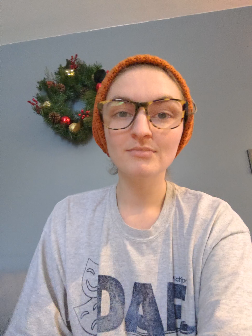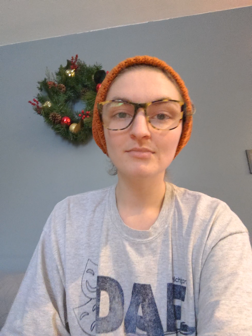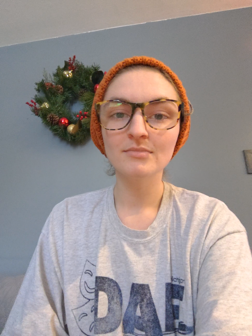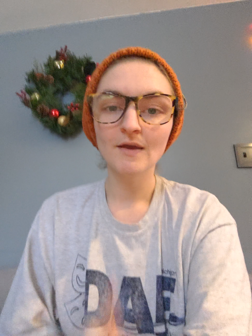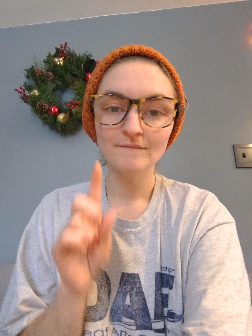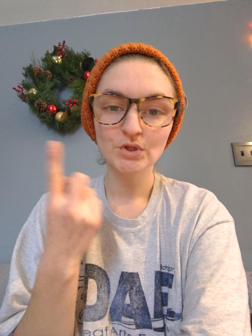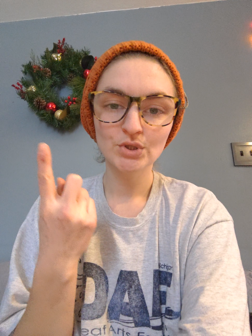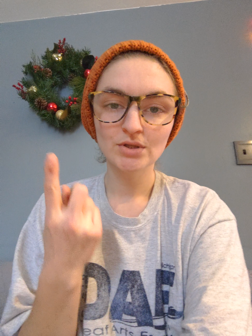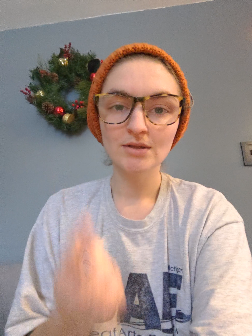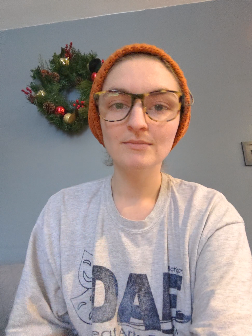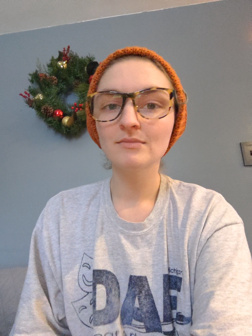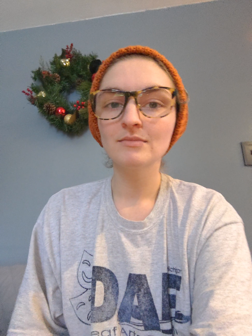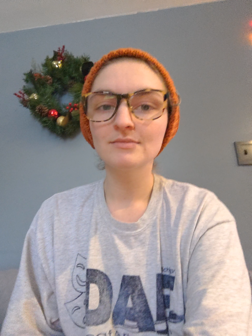first